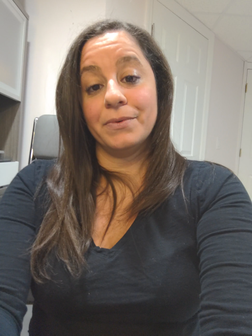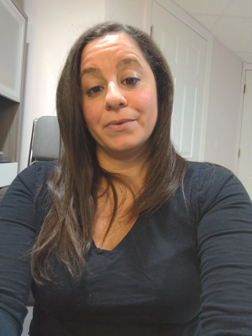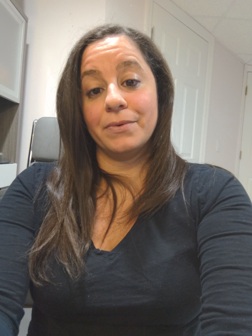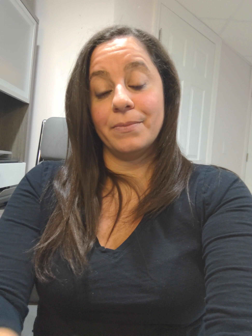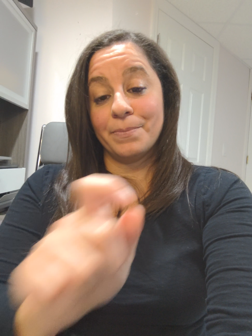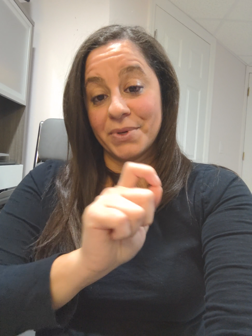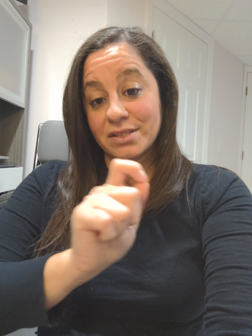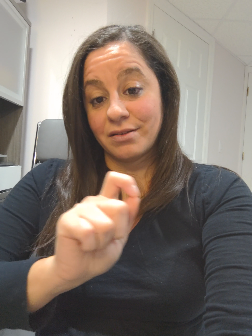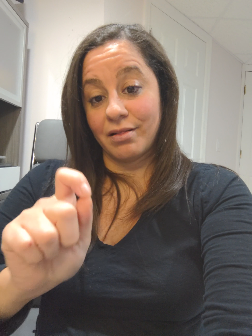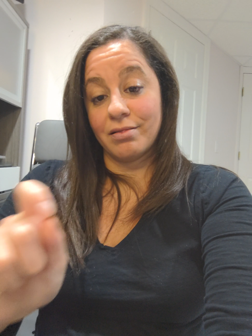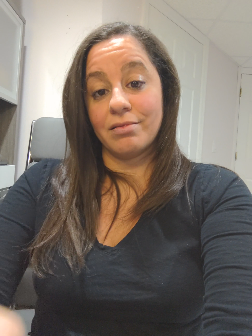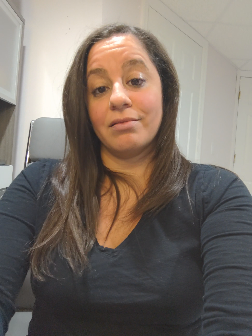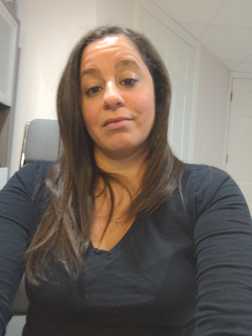pencil